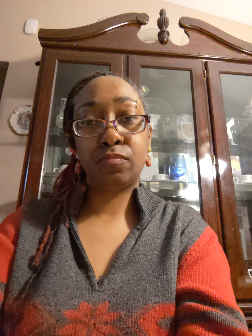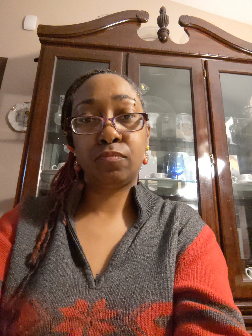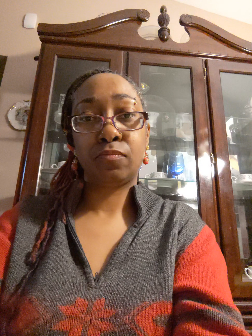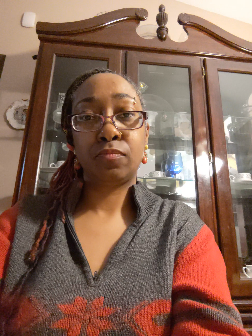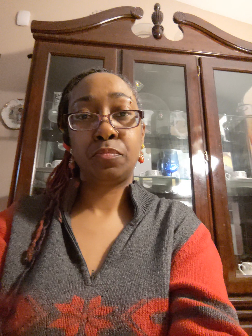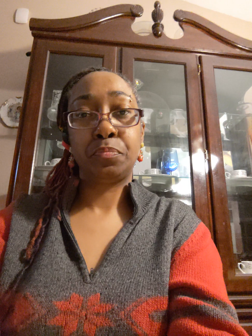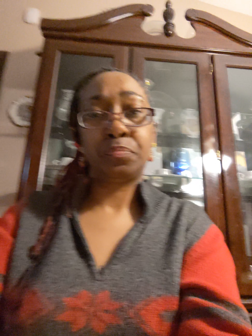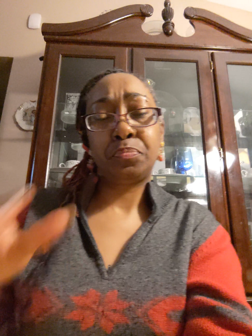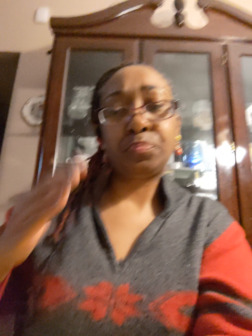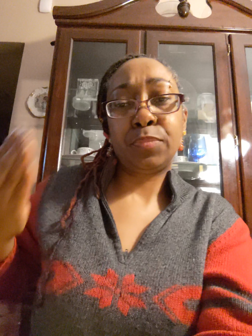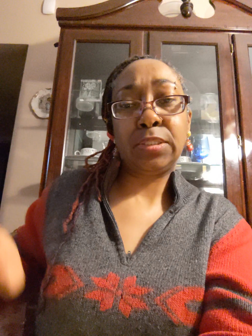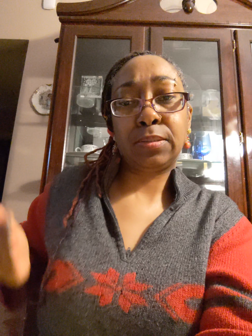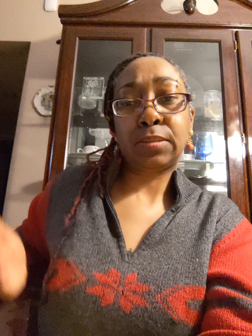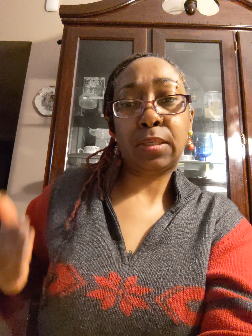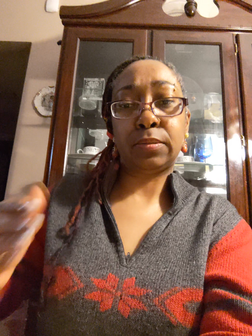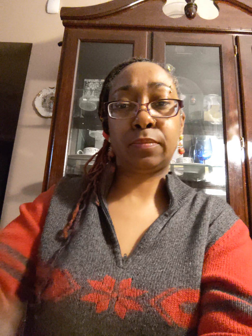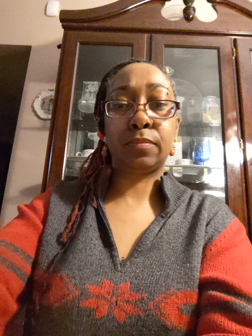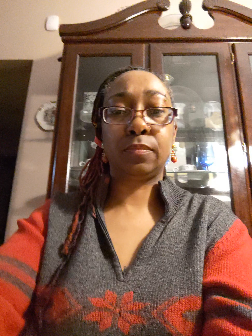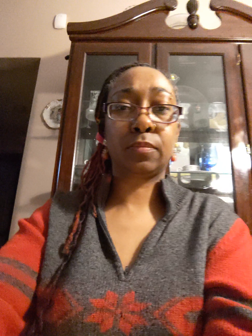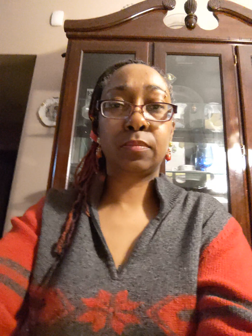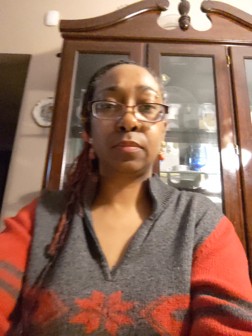beside